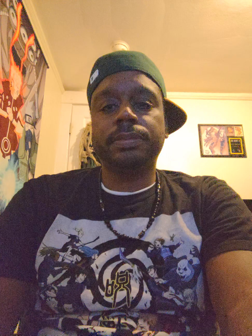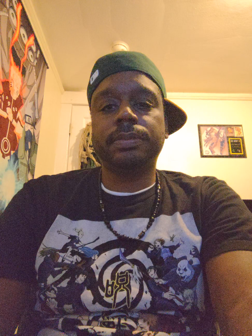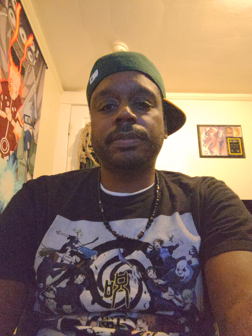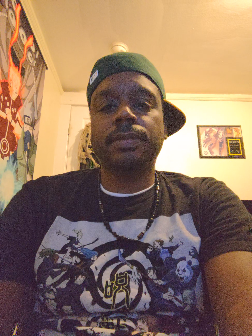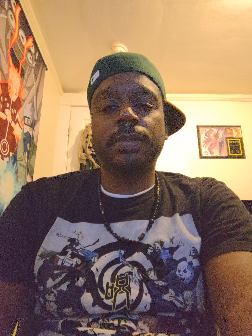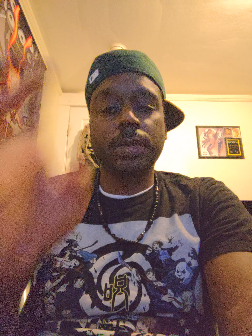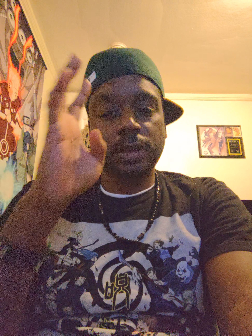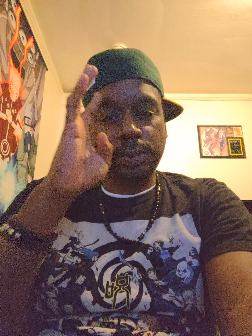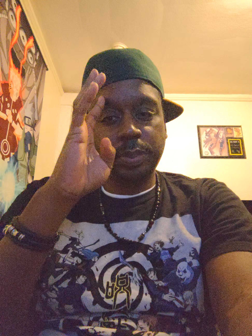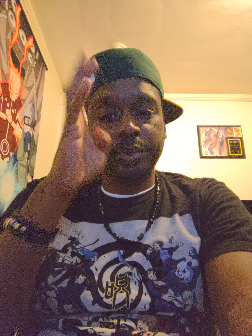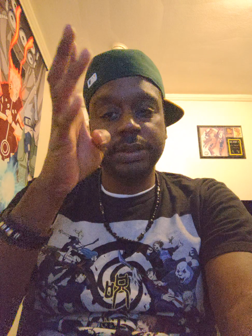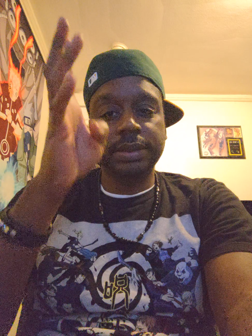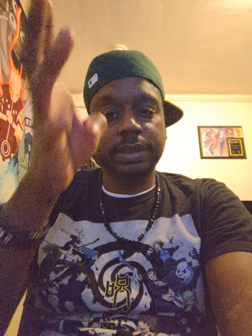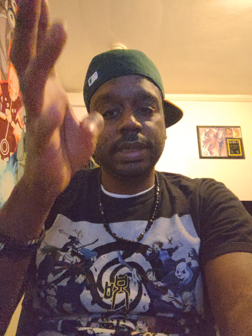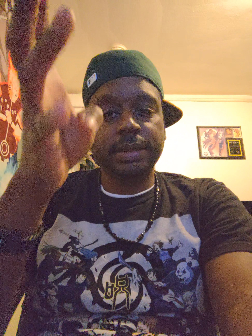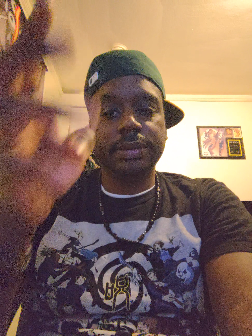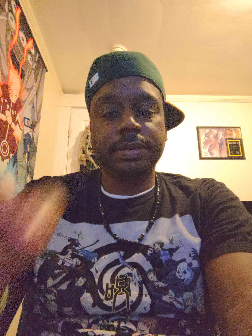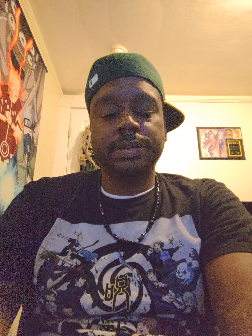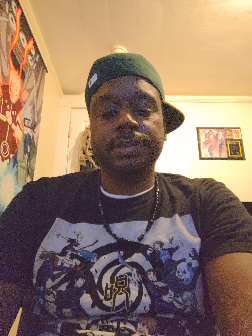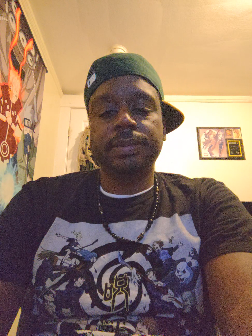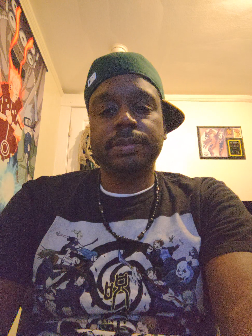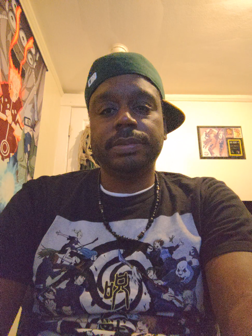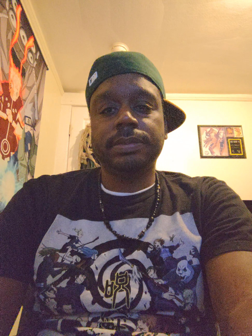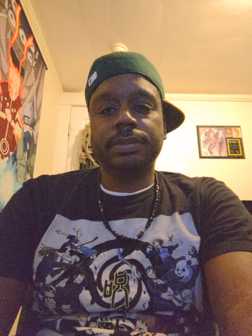pretend